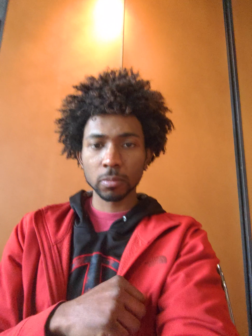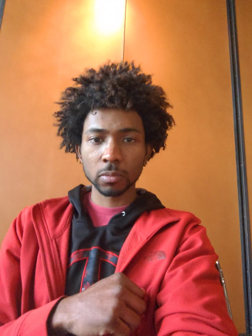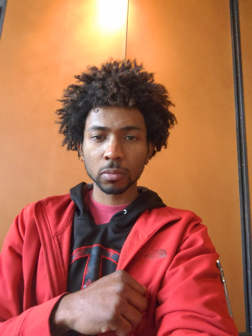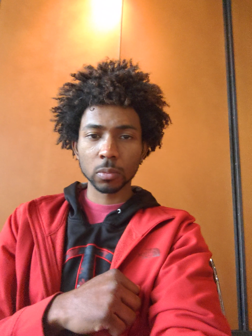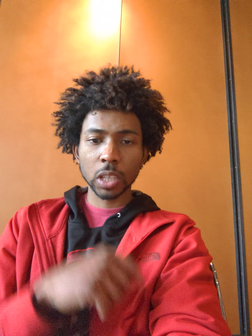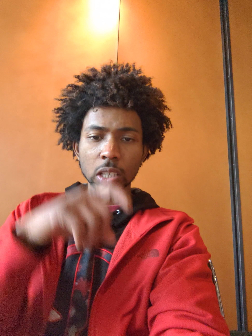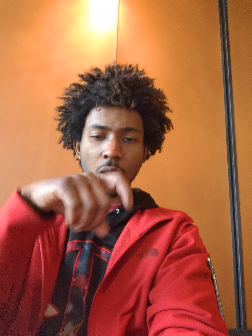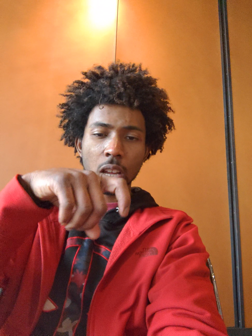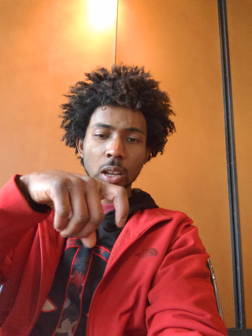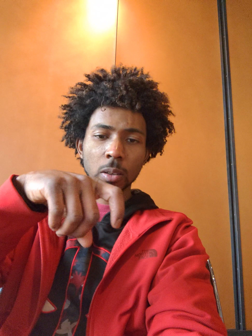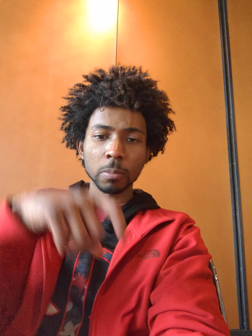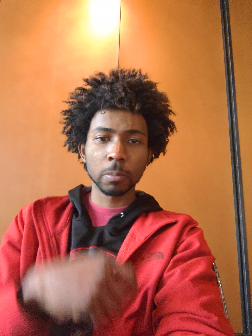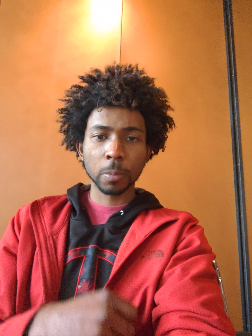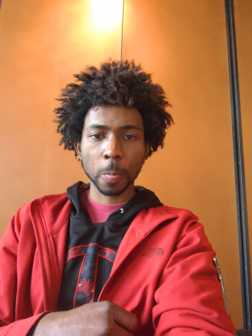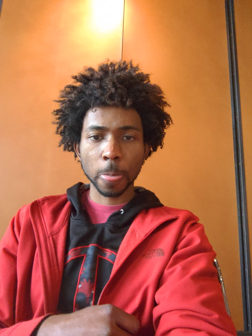time